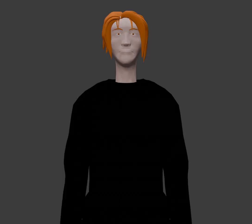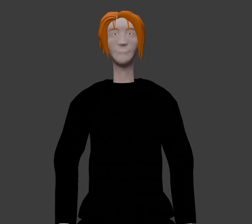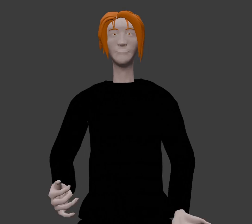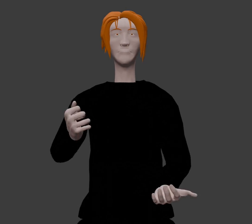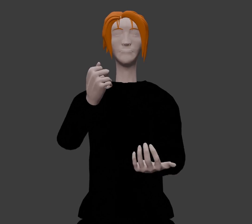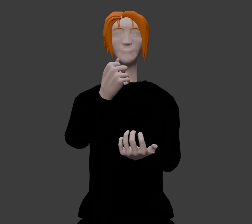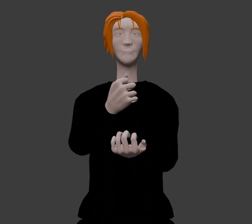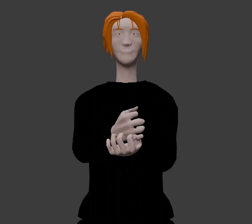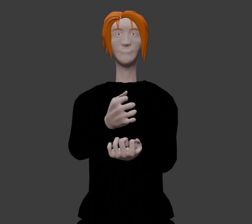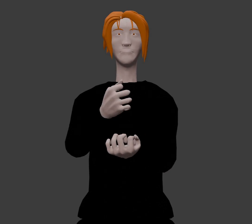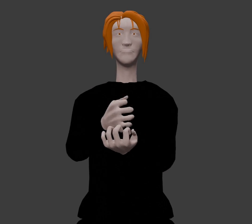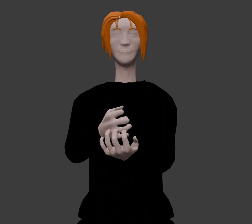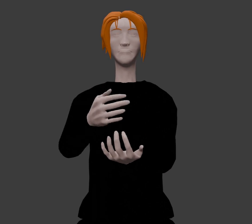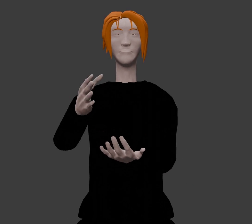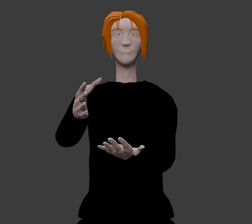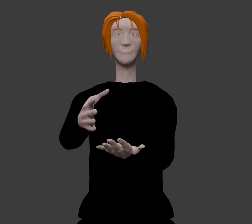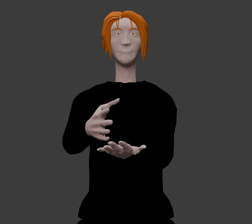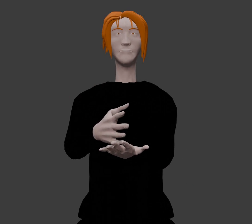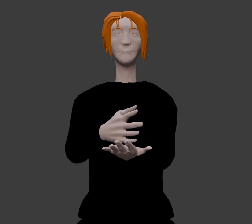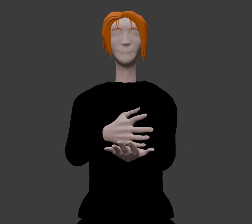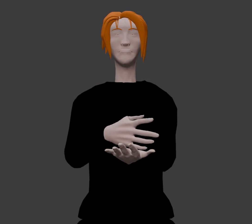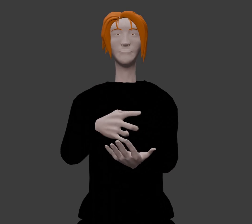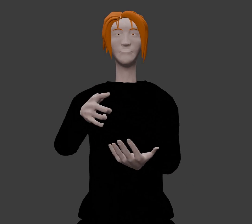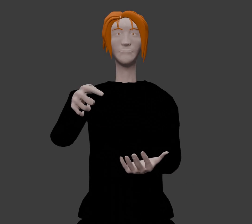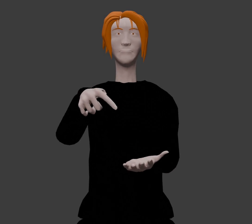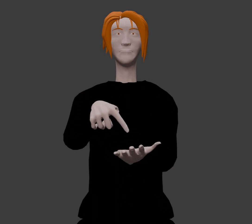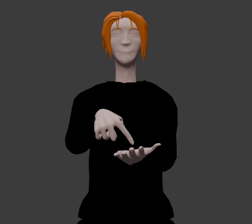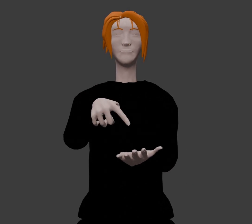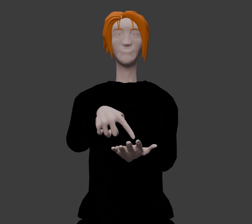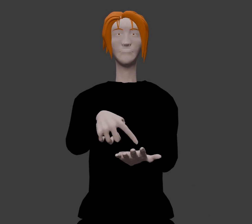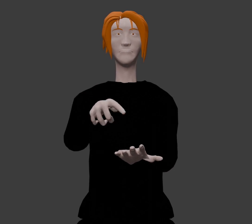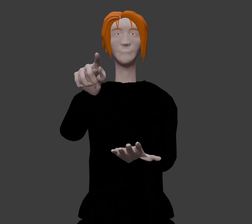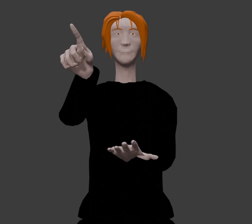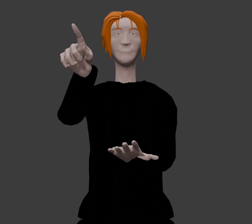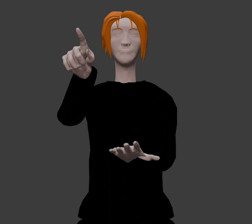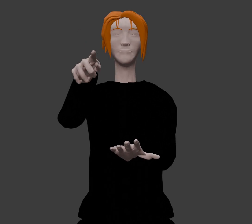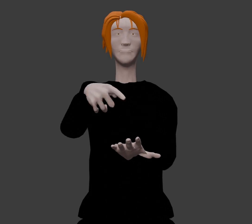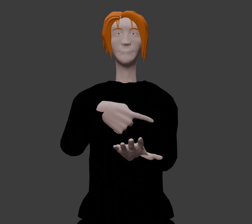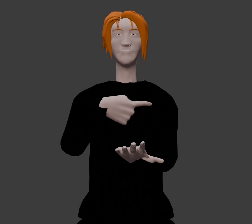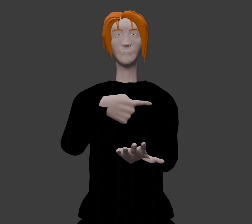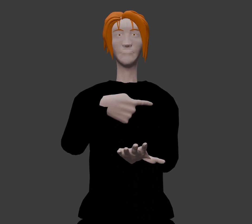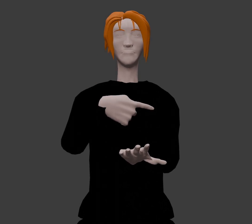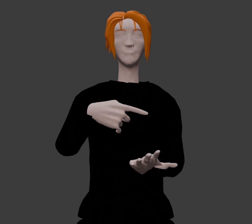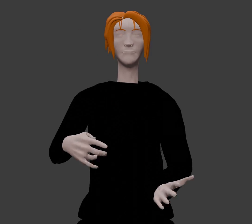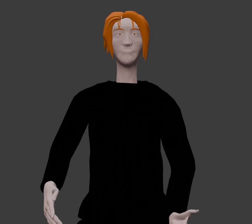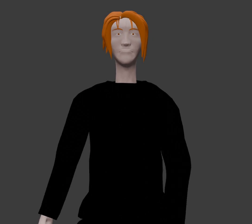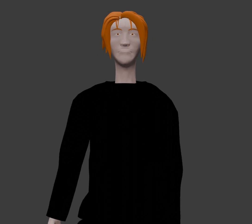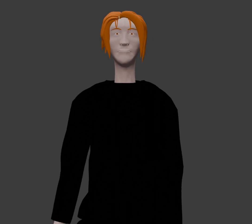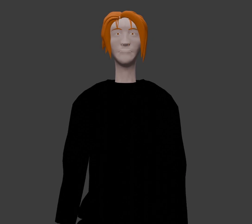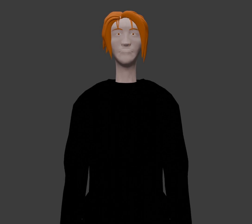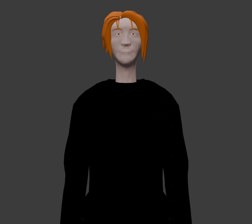Backpay